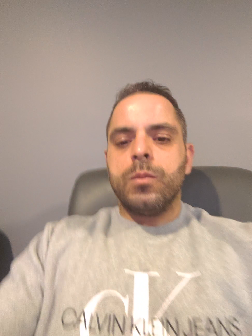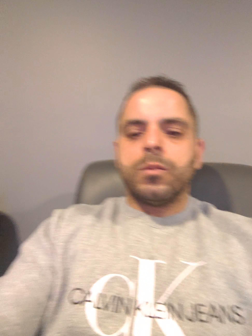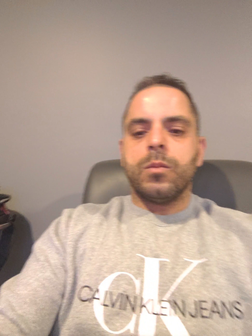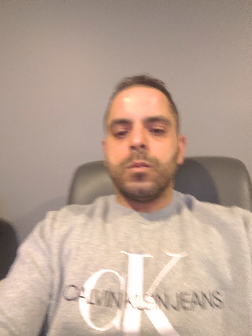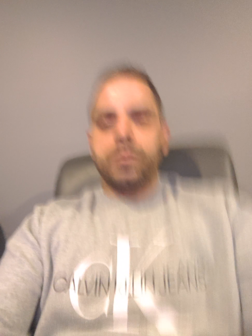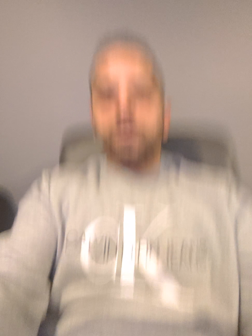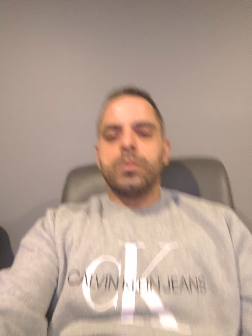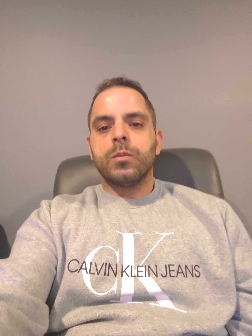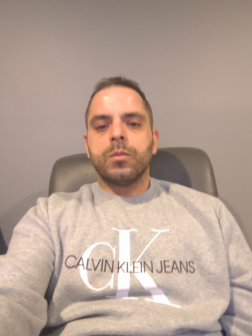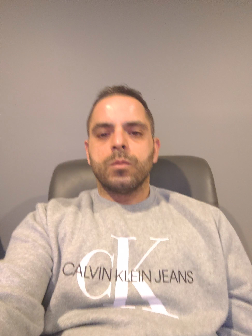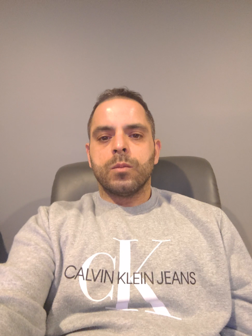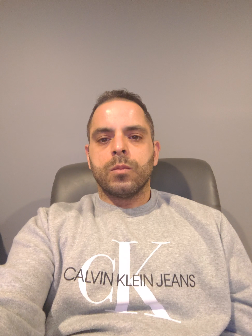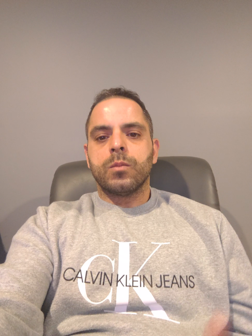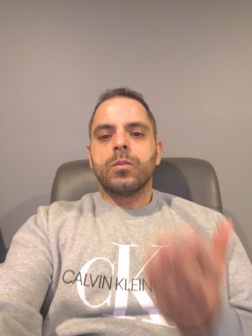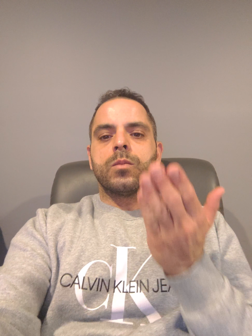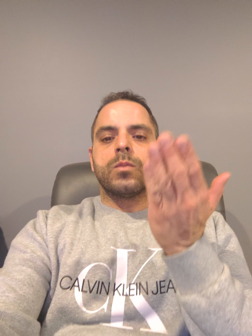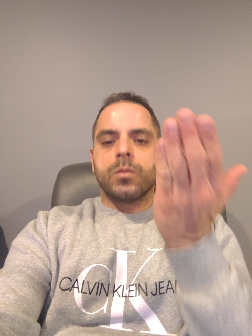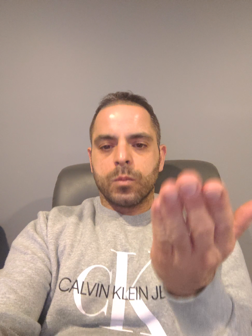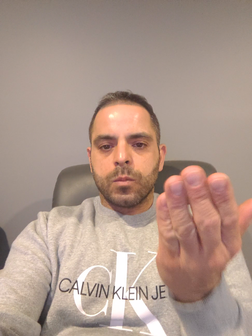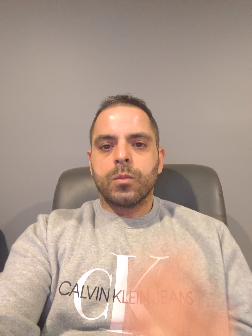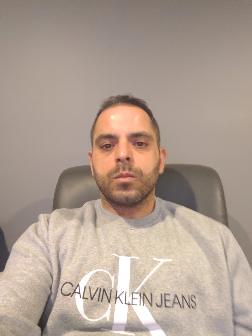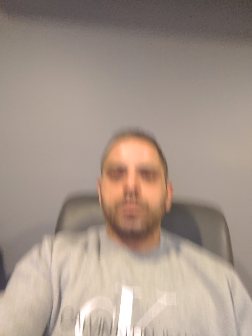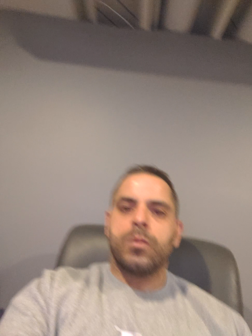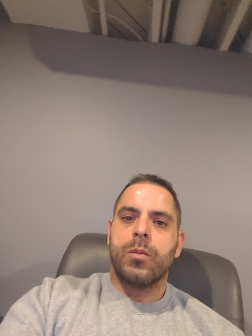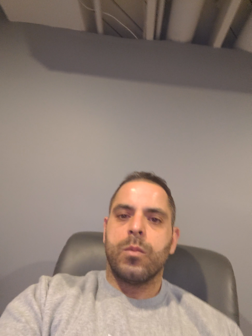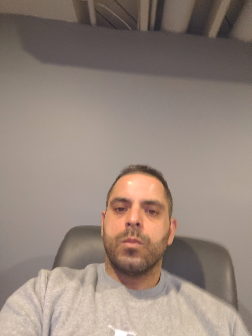there